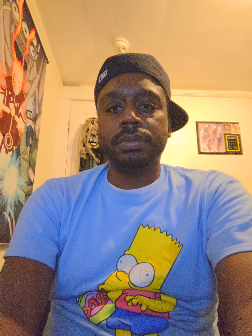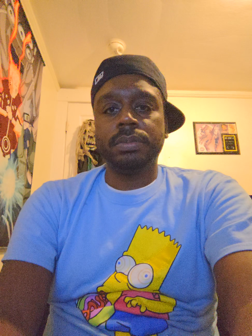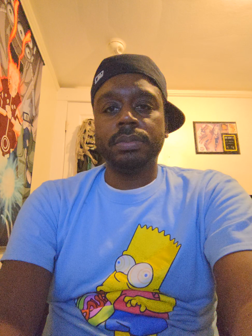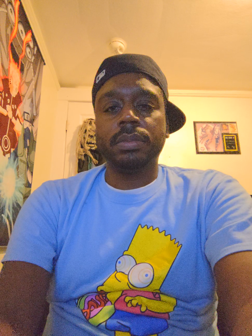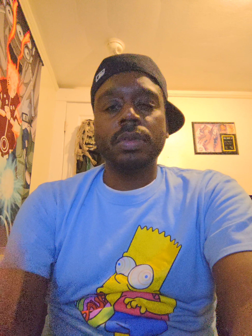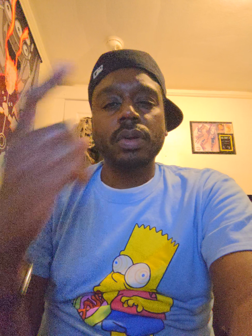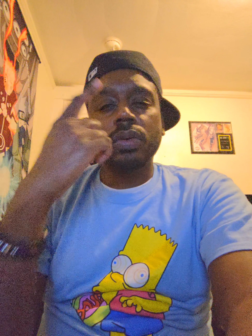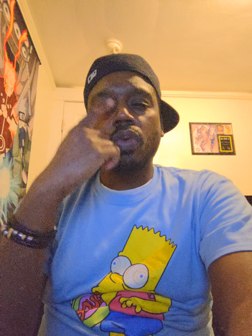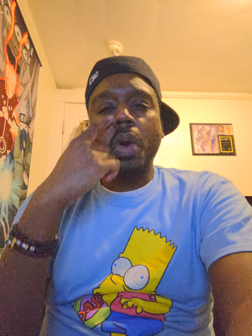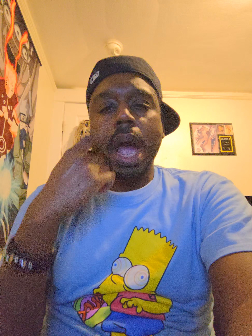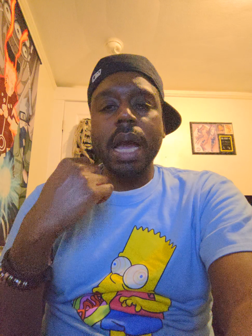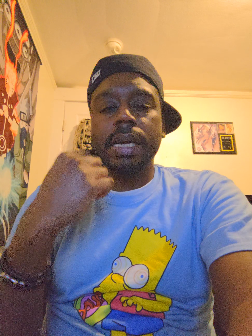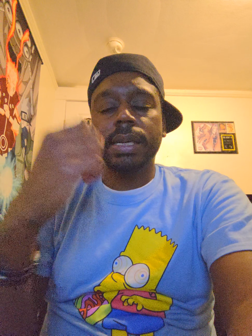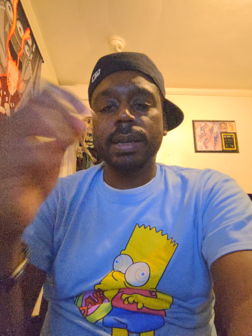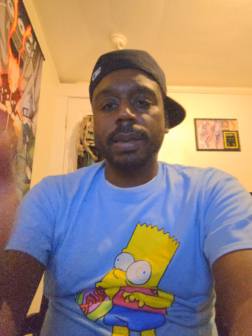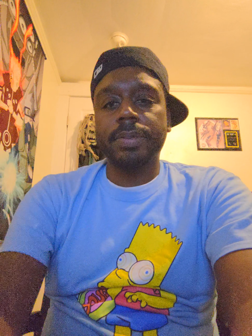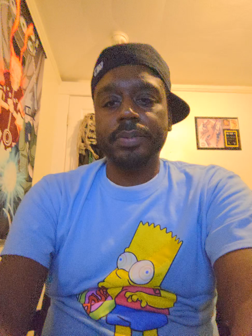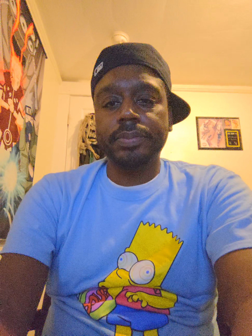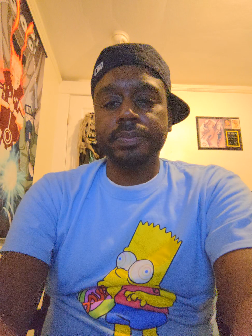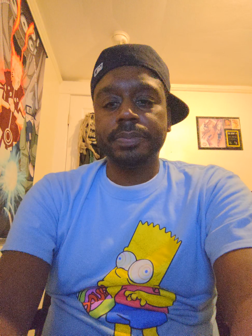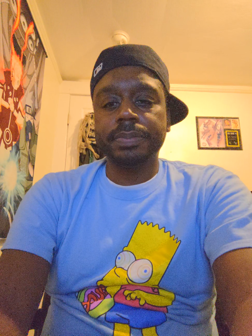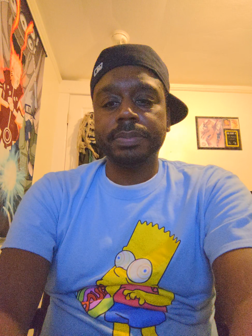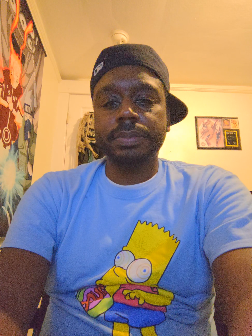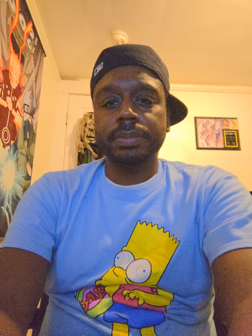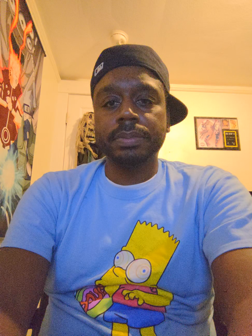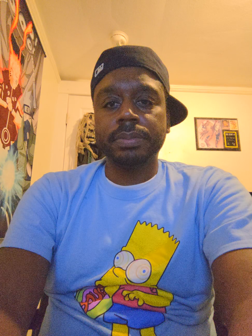cry